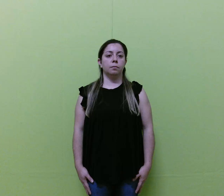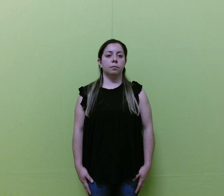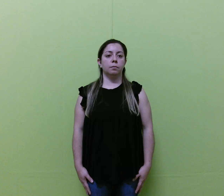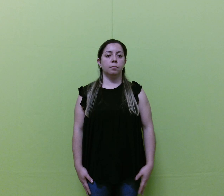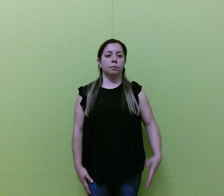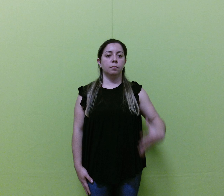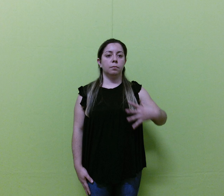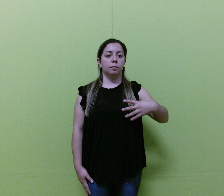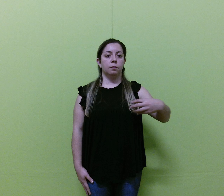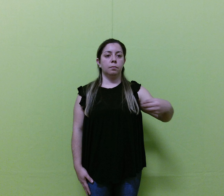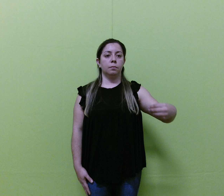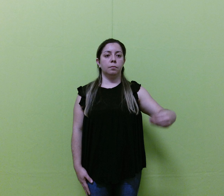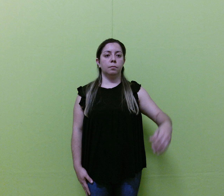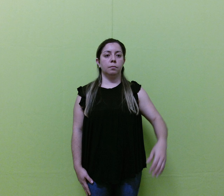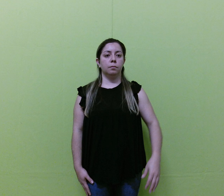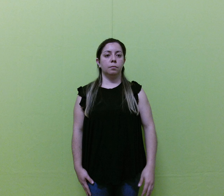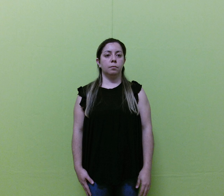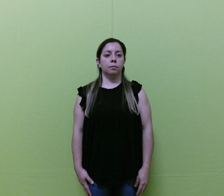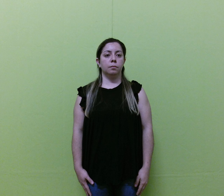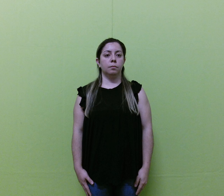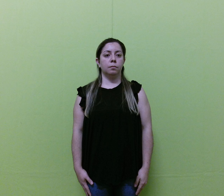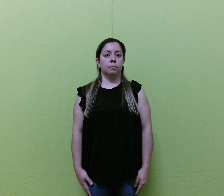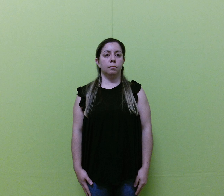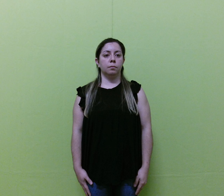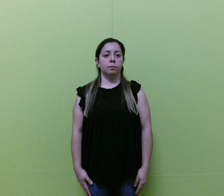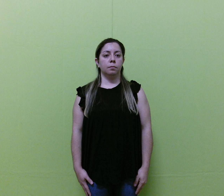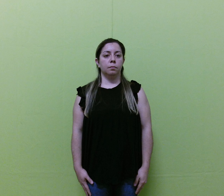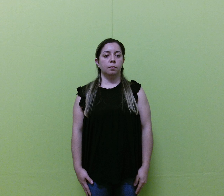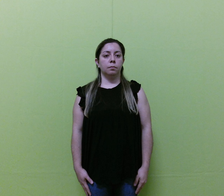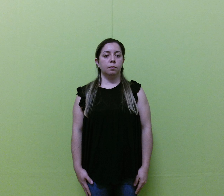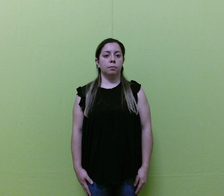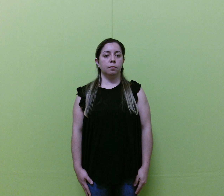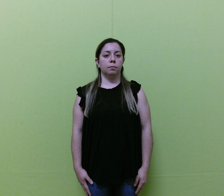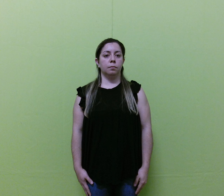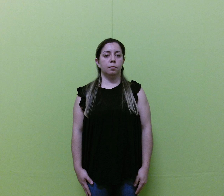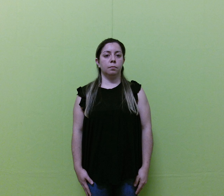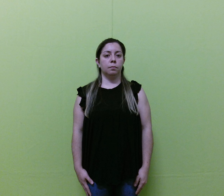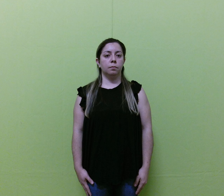filho